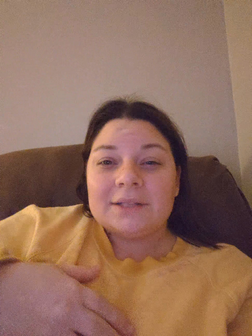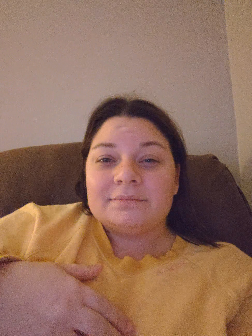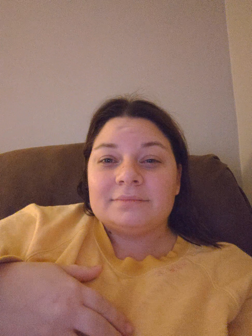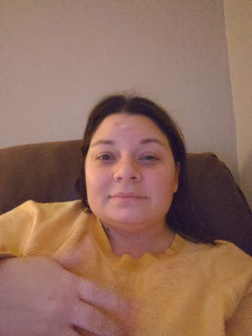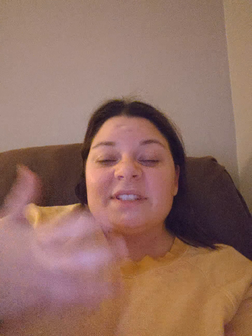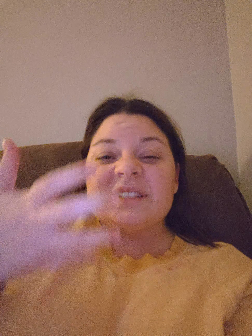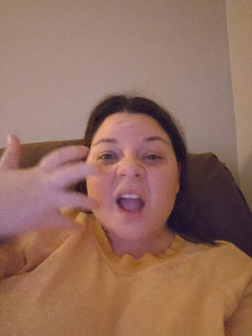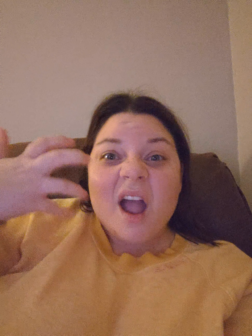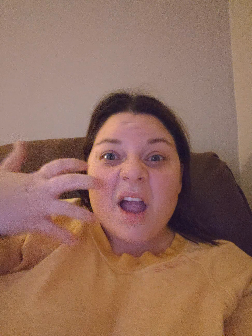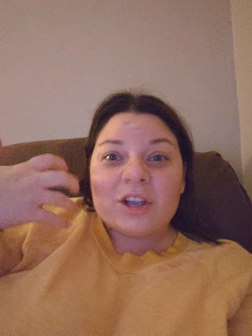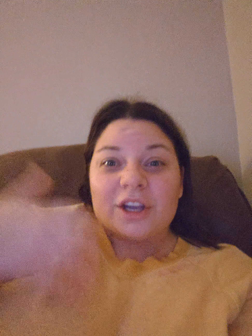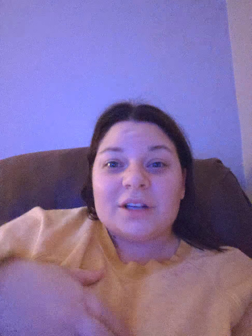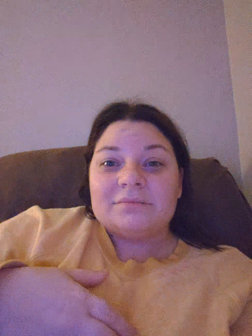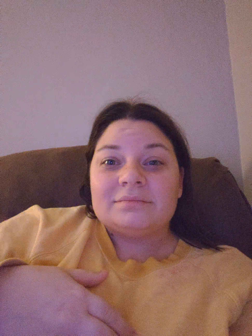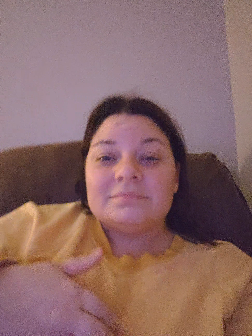tiger